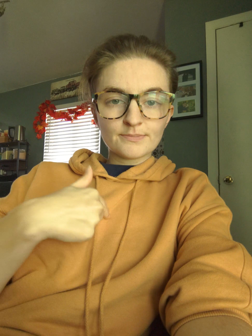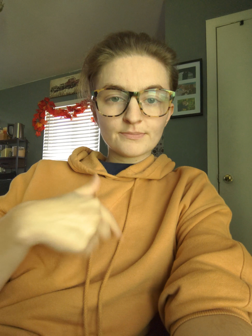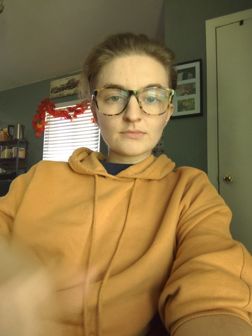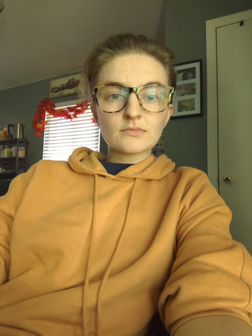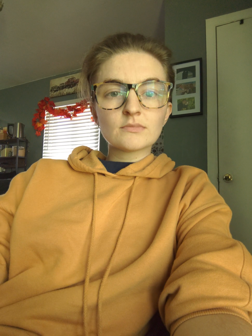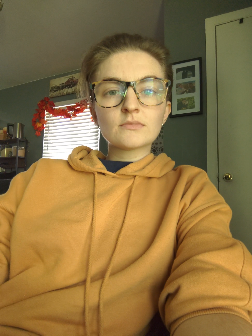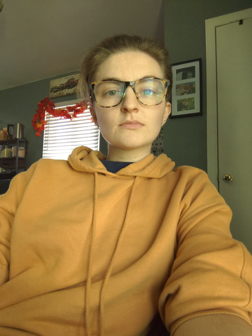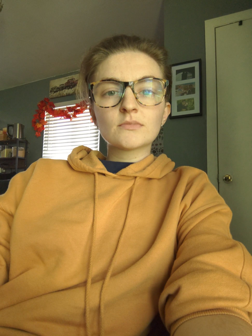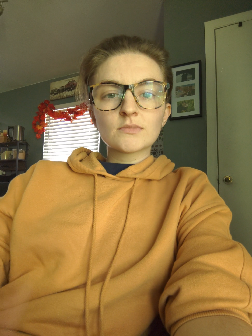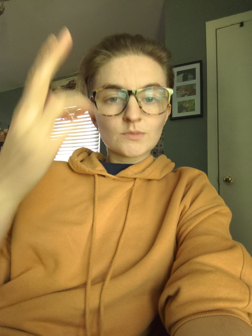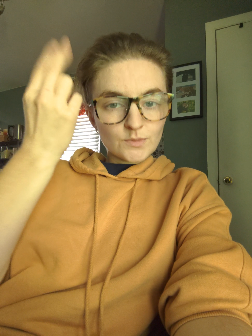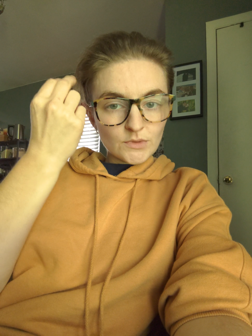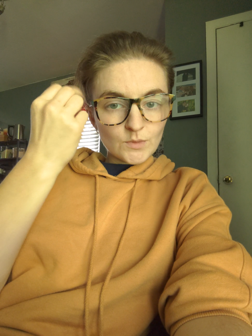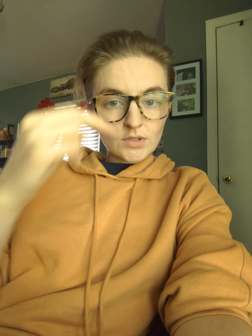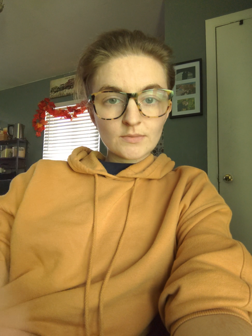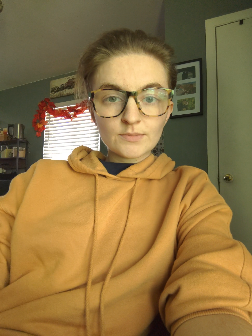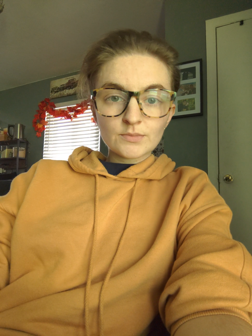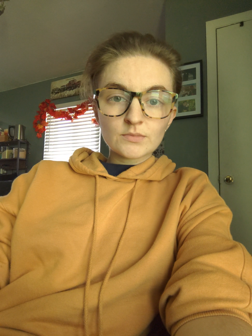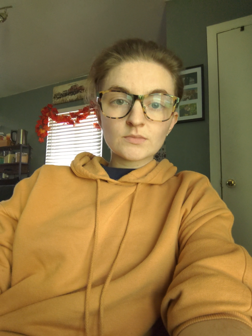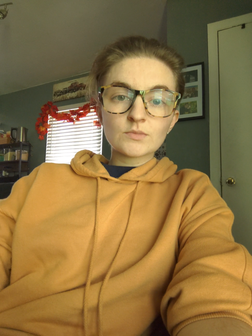rabbit